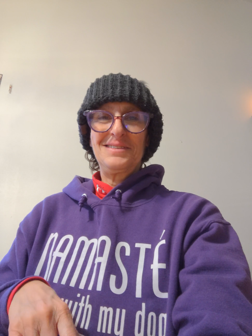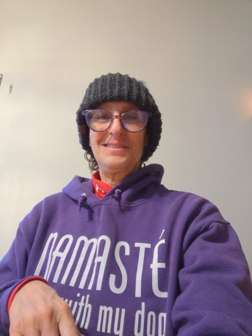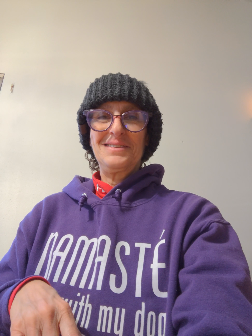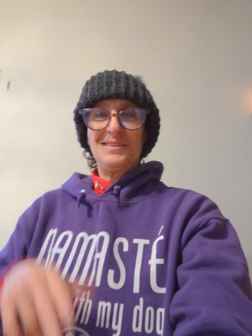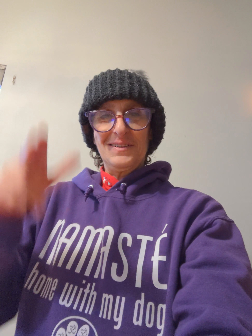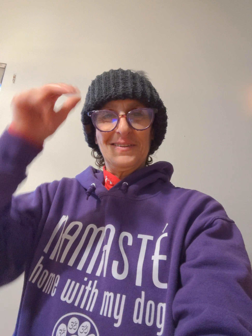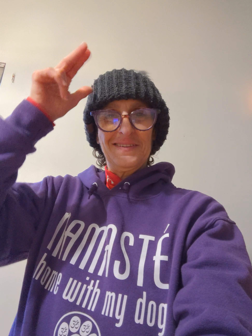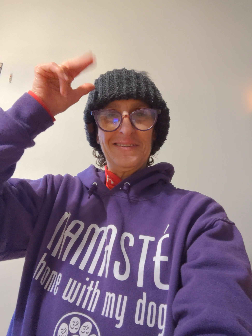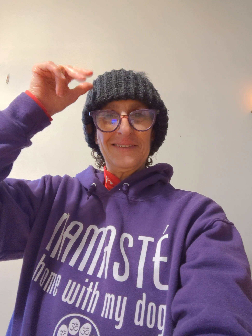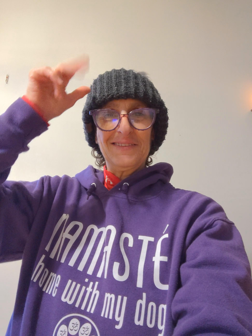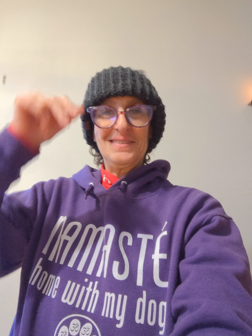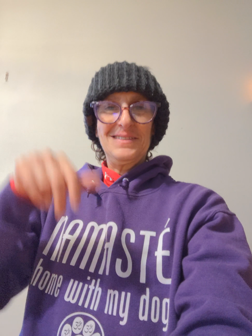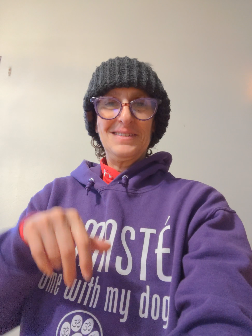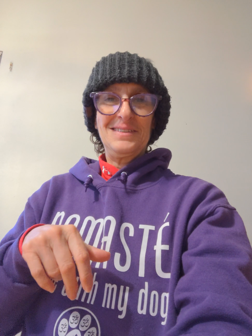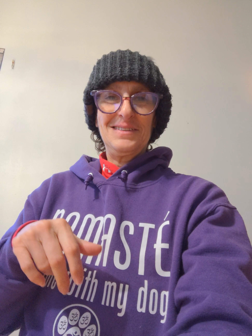horse